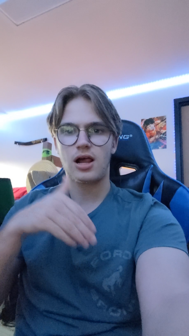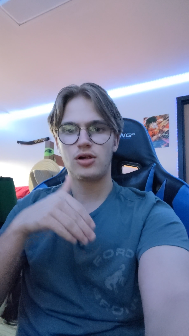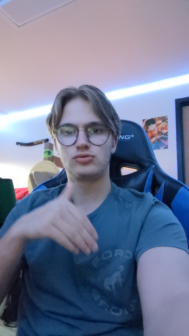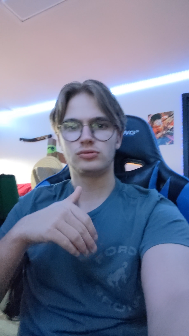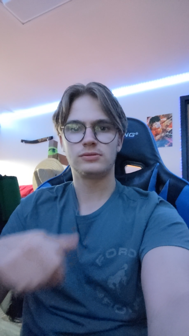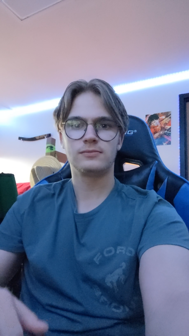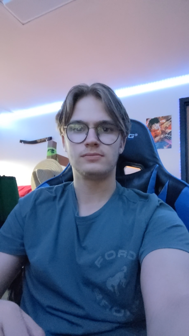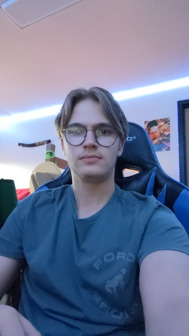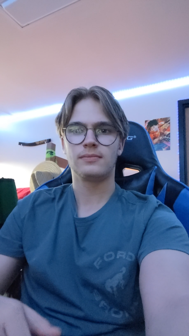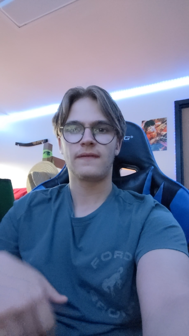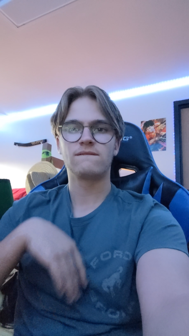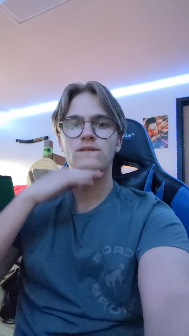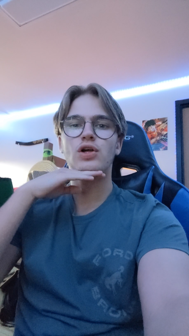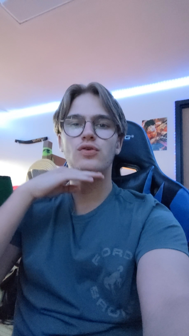full